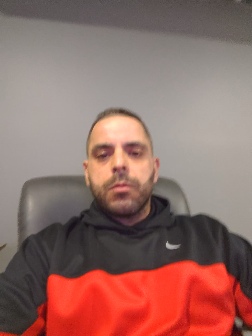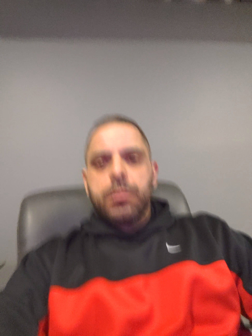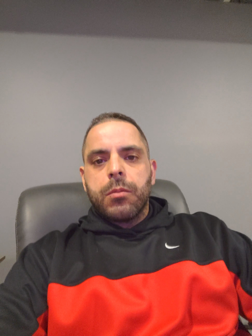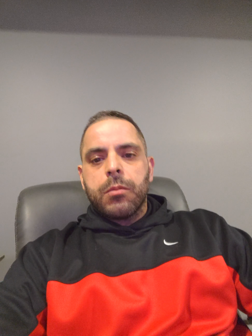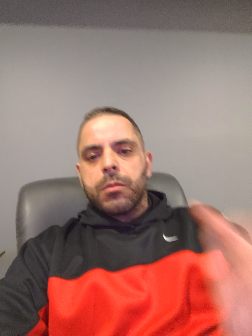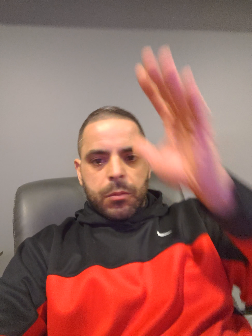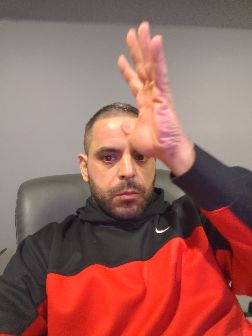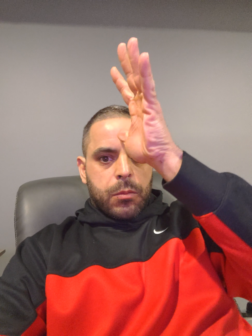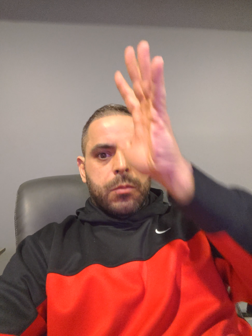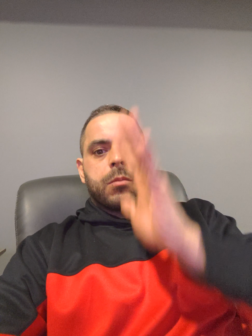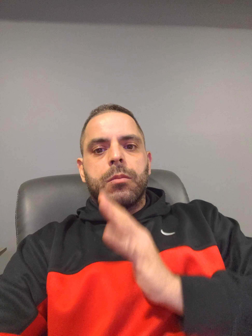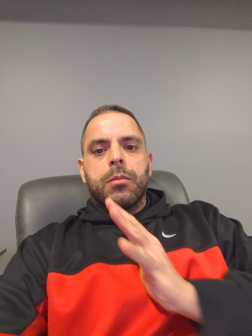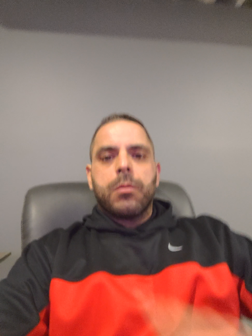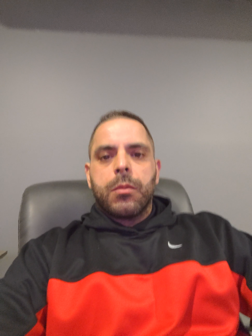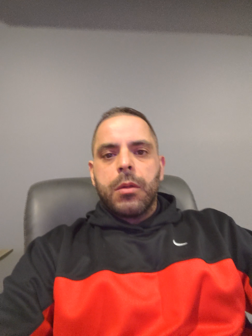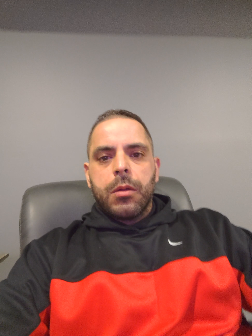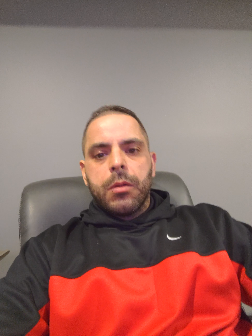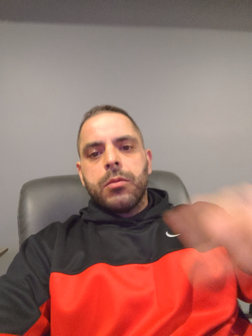man